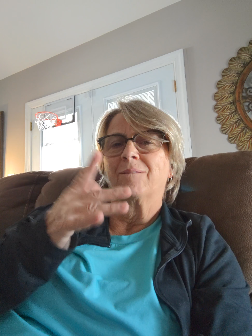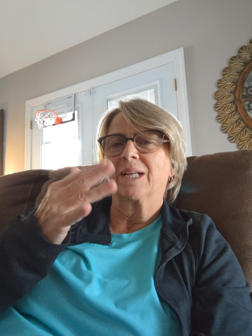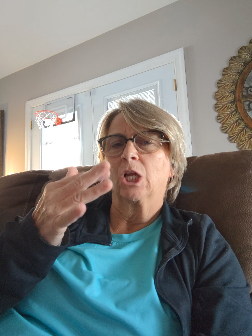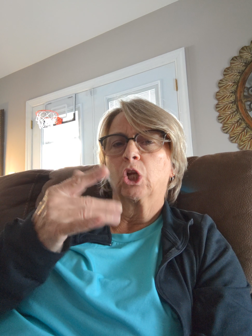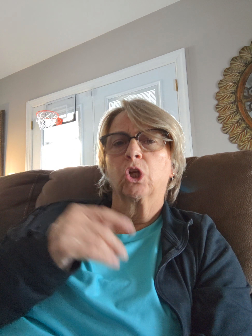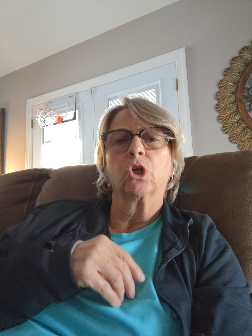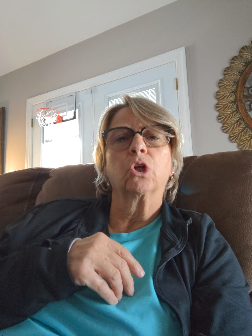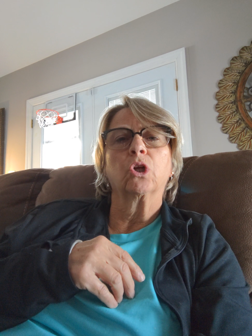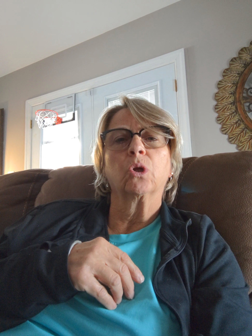finger